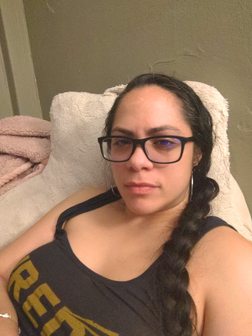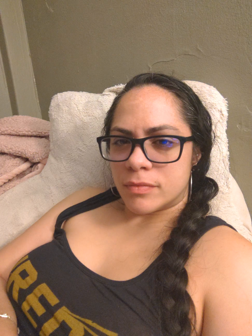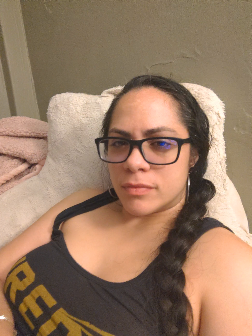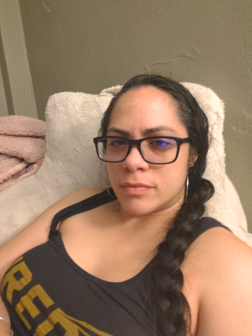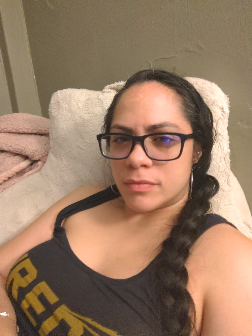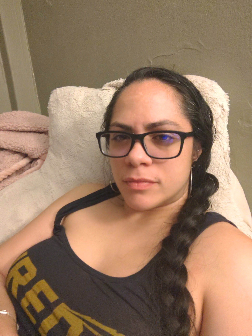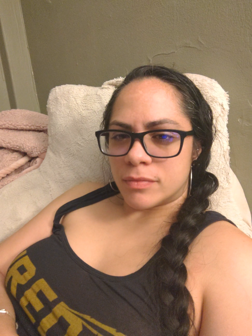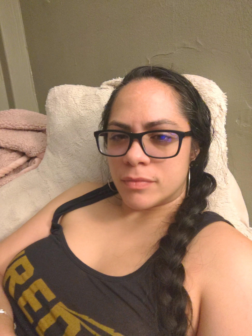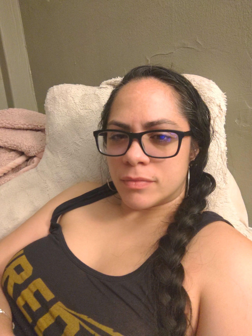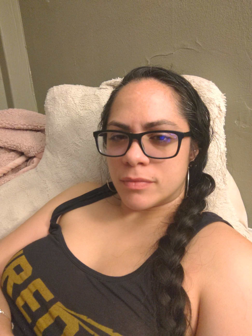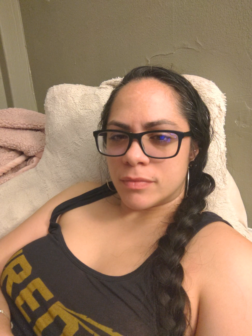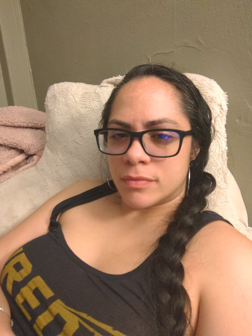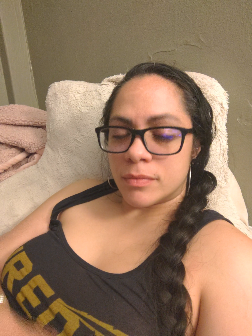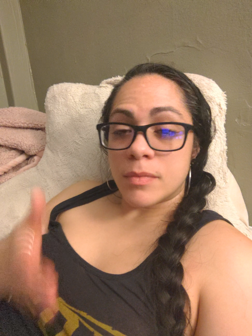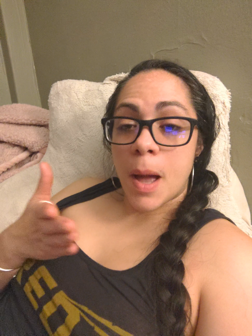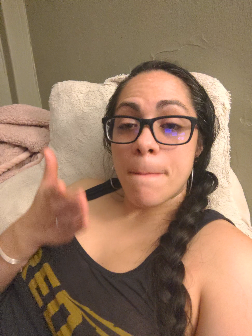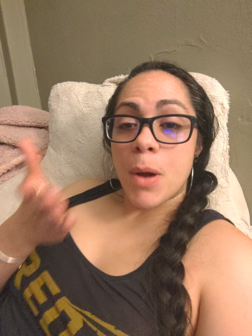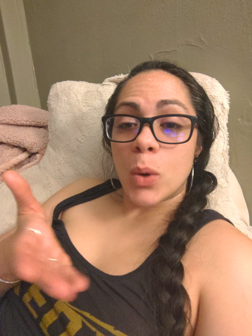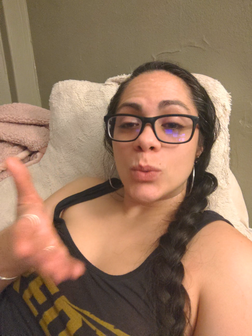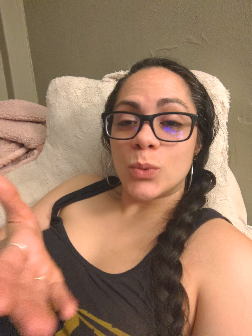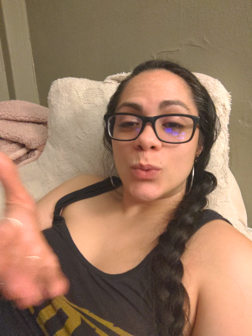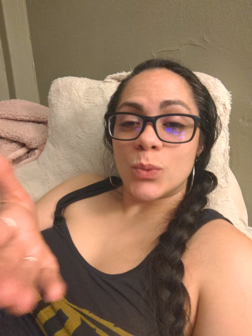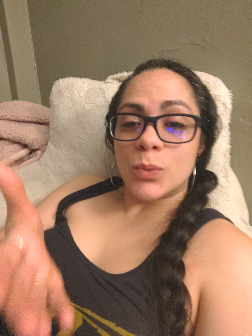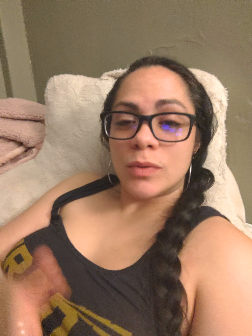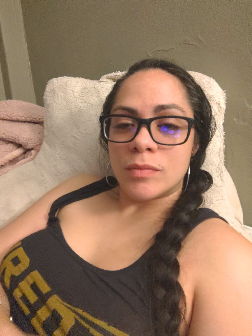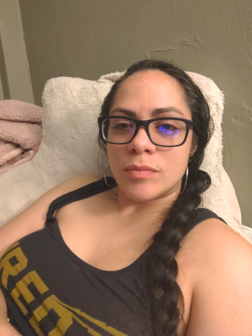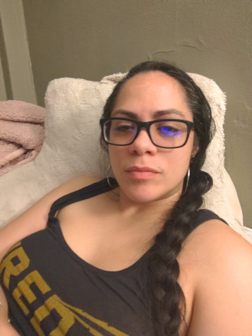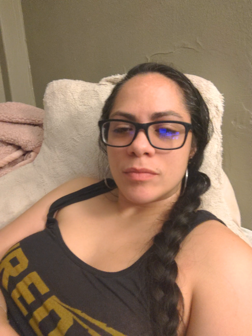boat